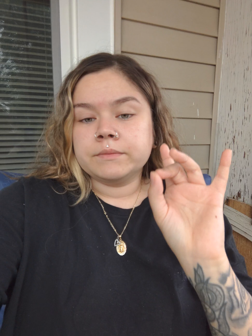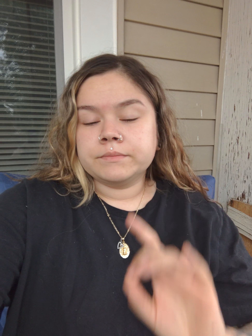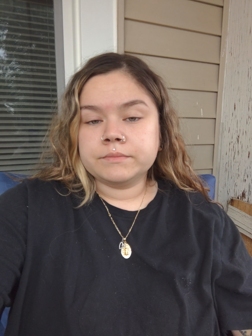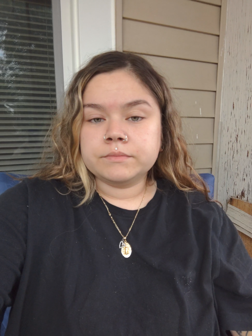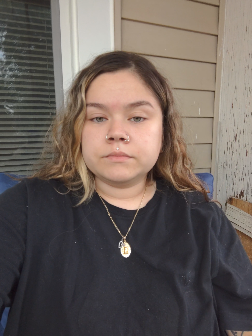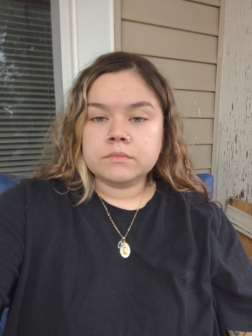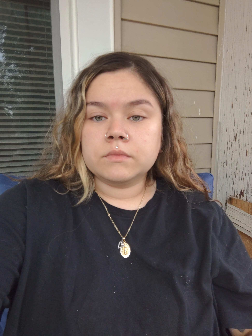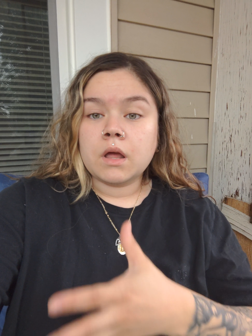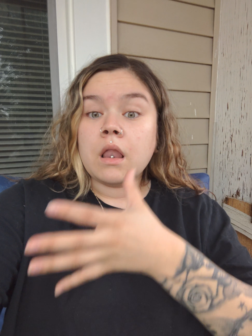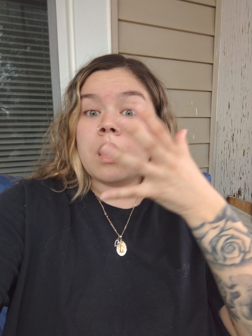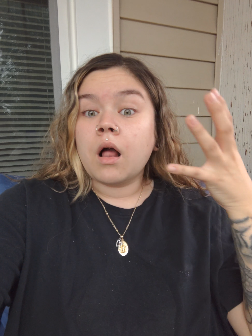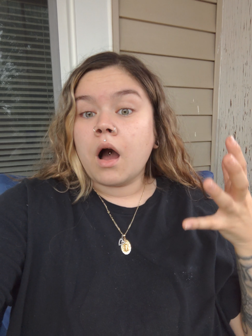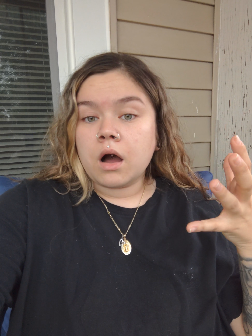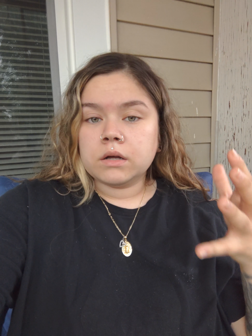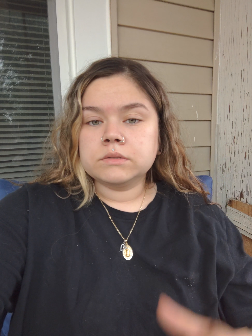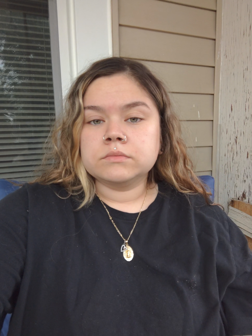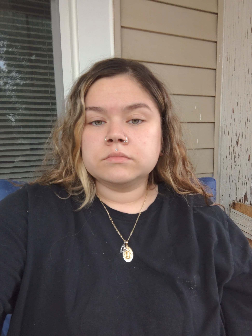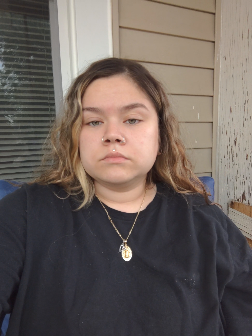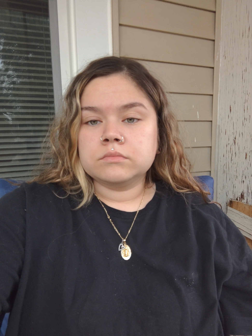a lot